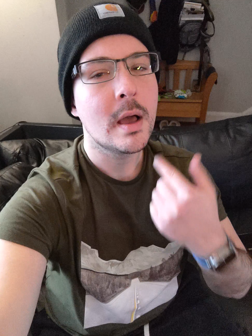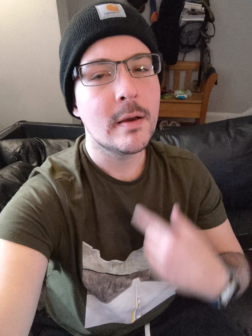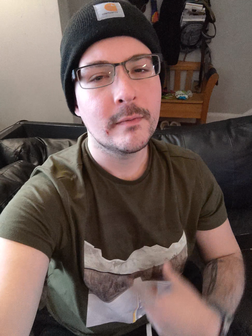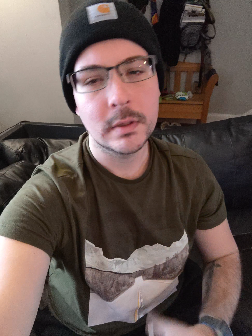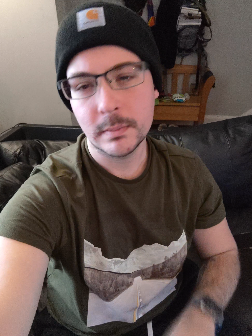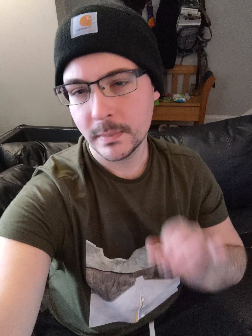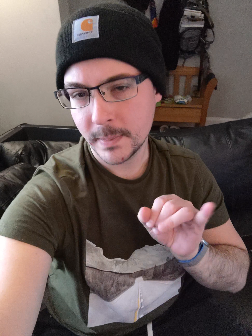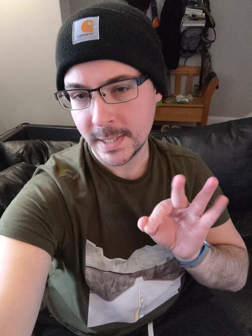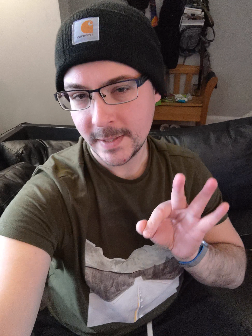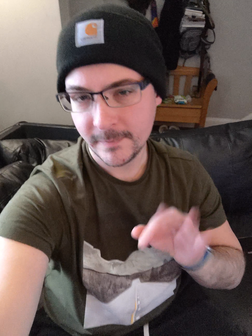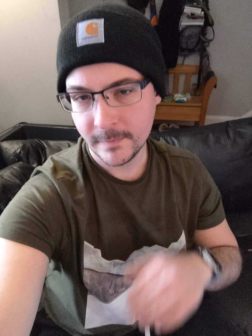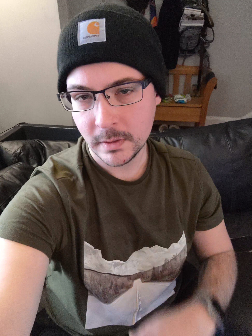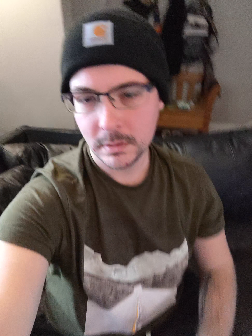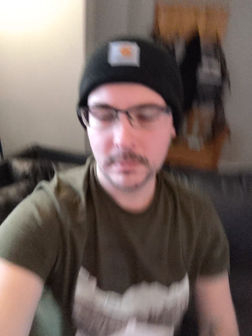if